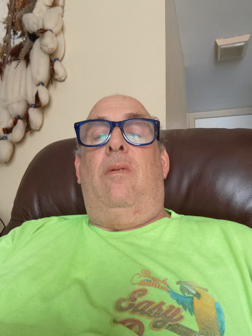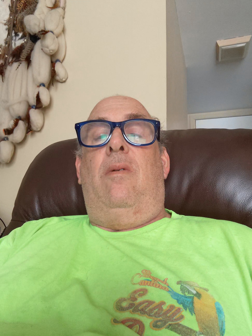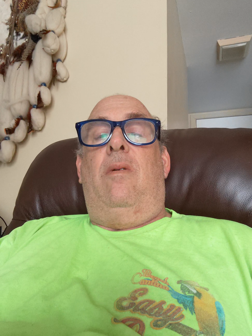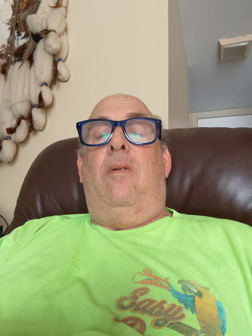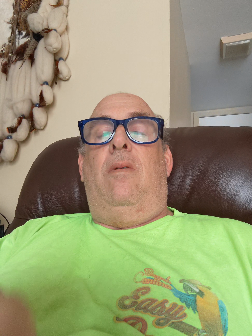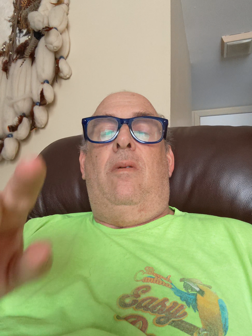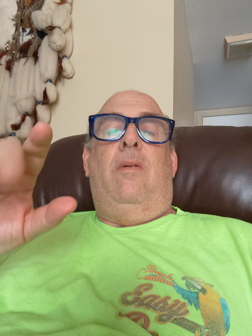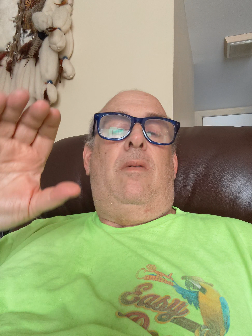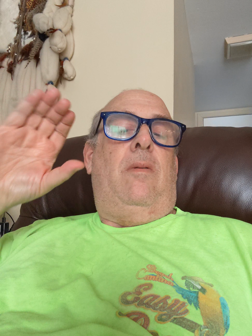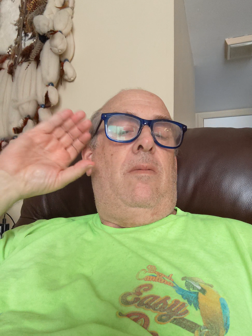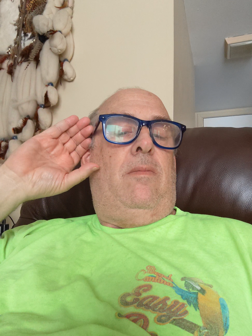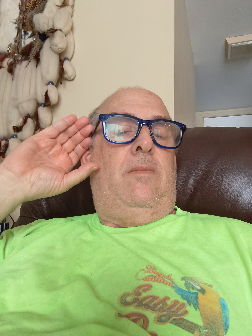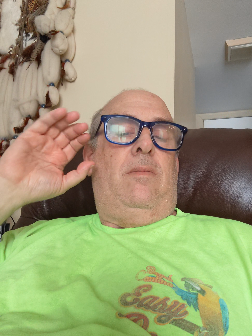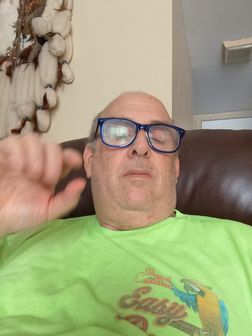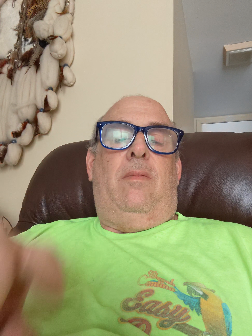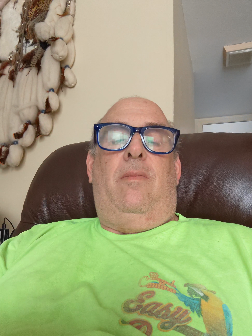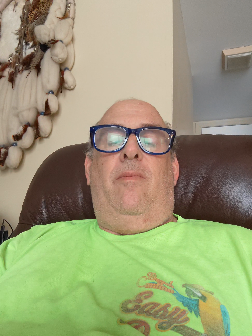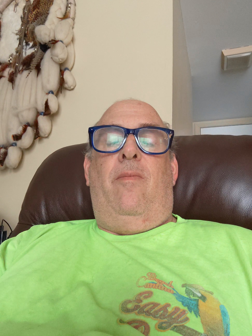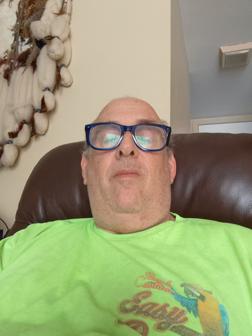listen